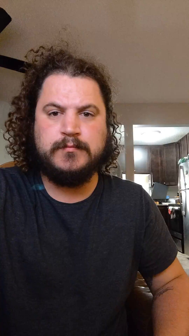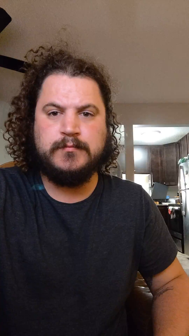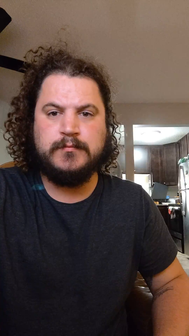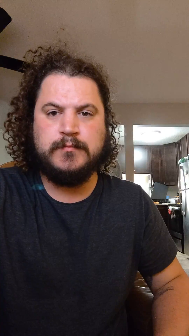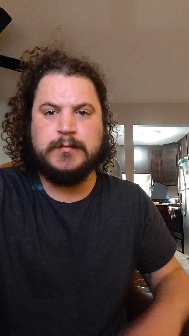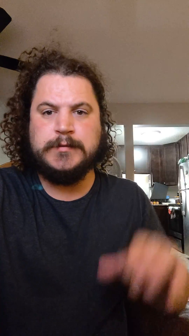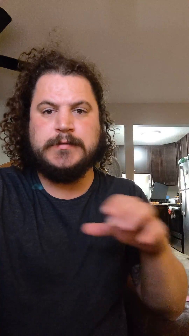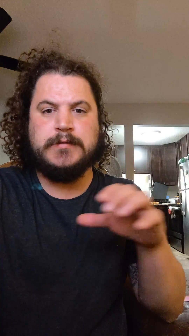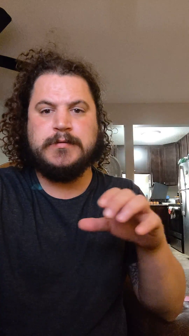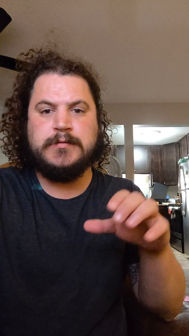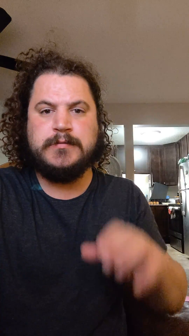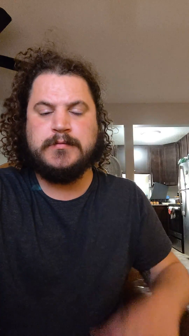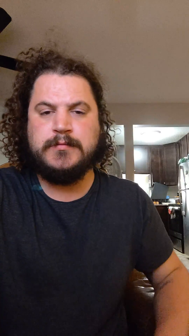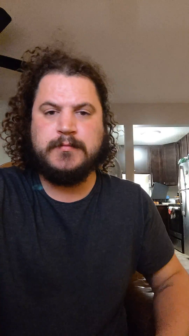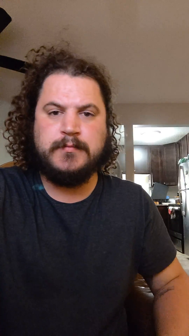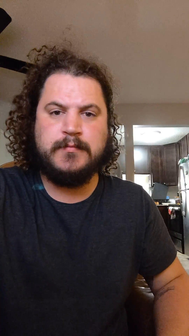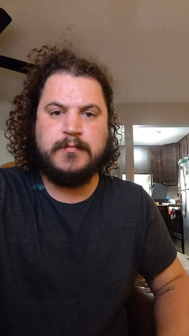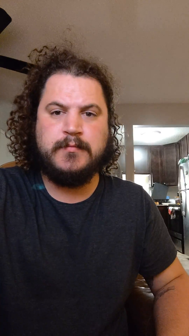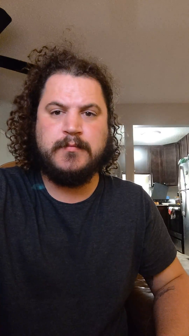does